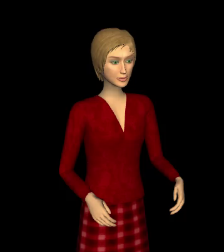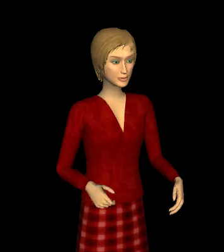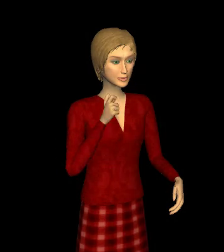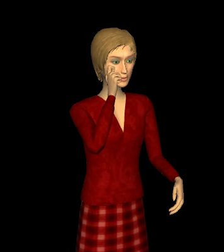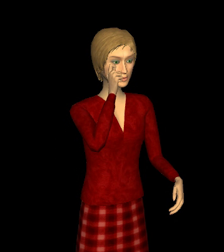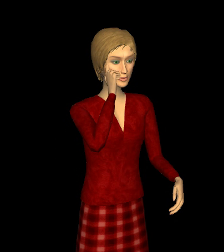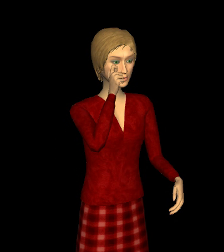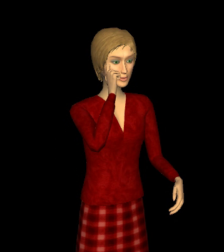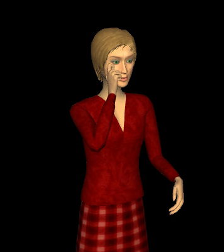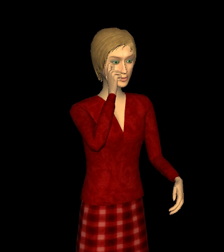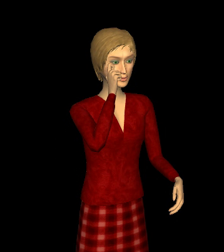بشرة